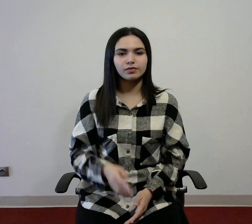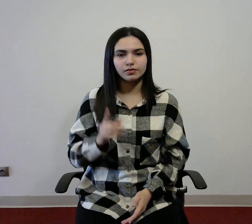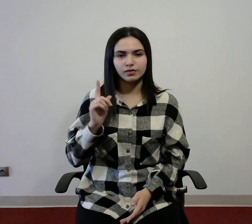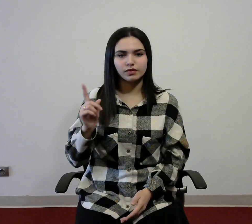O